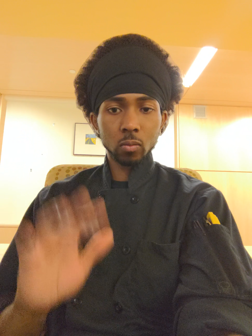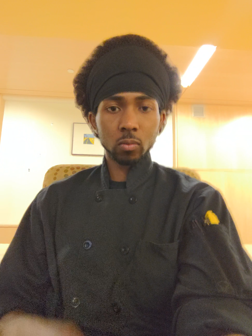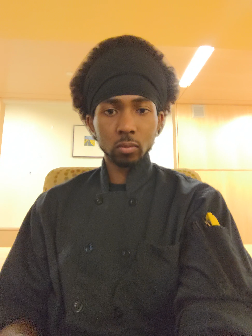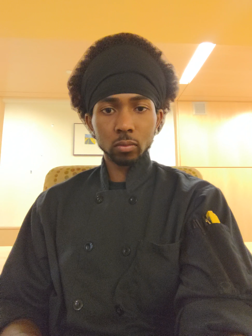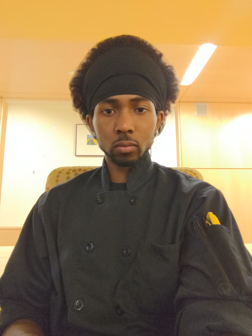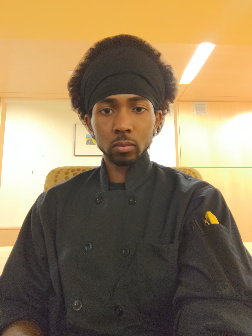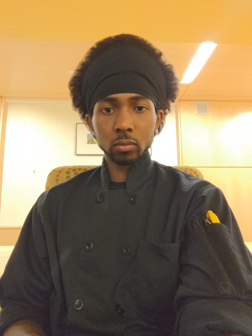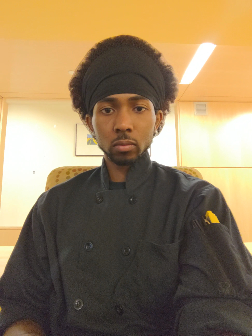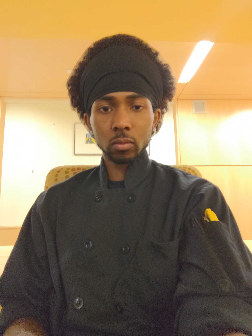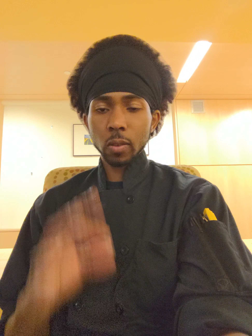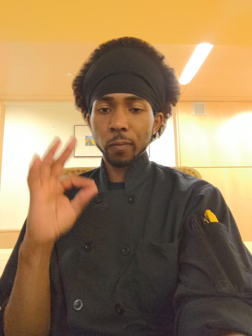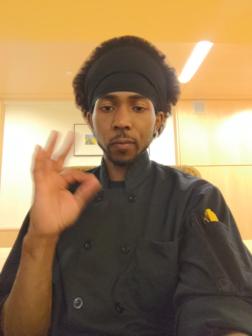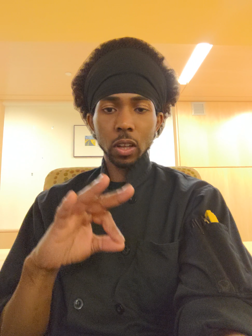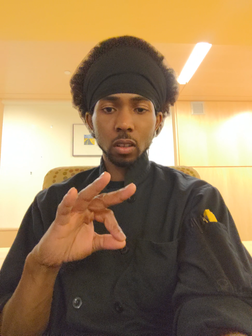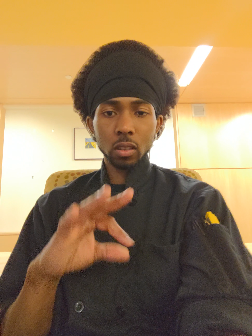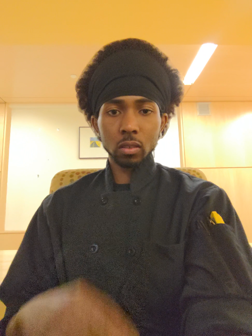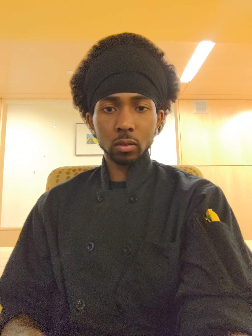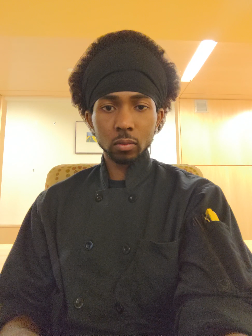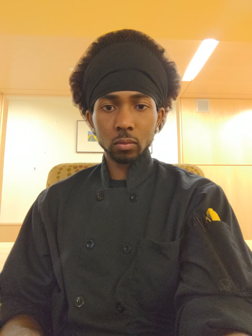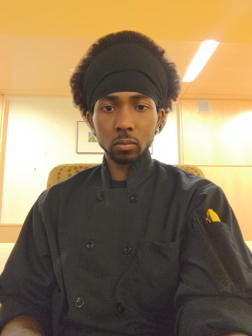fit